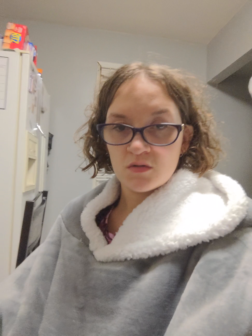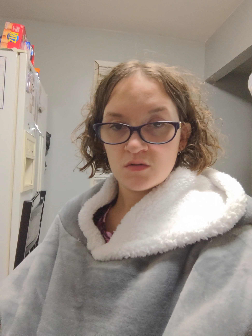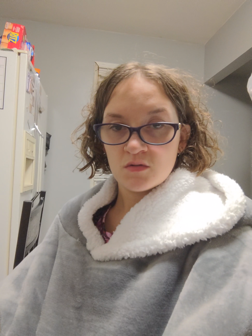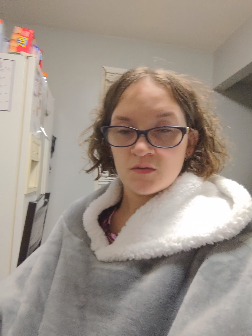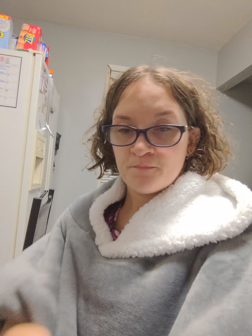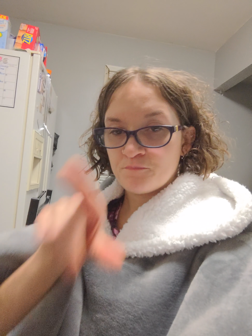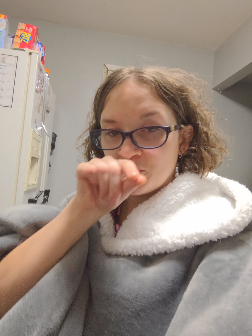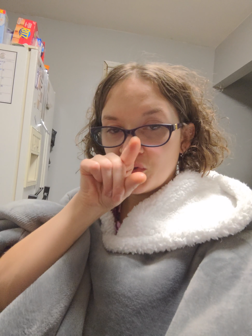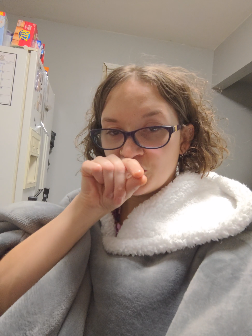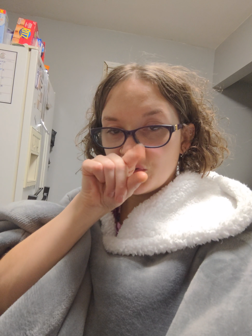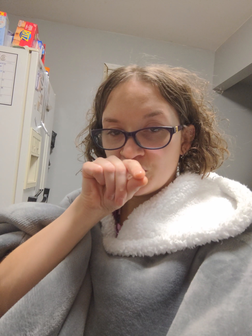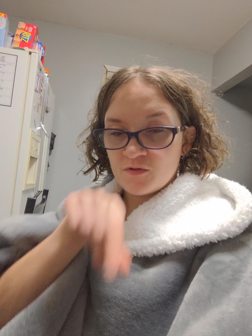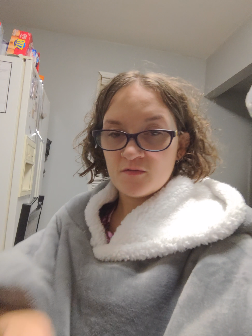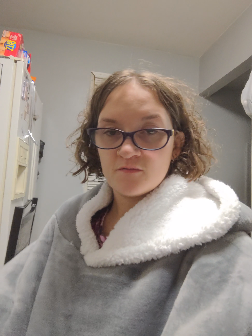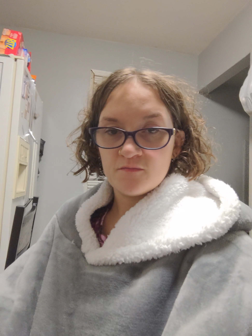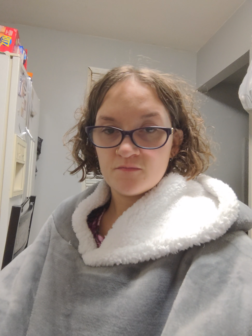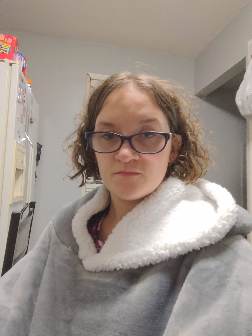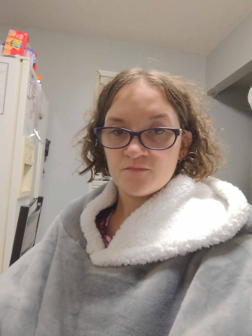bird